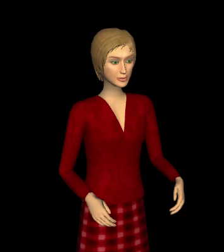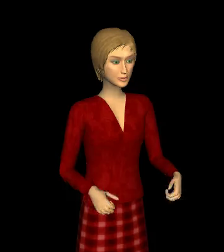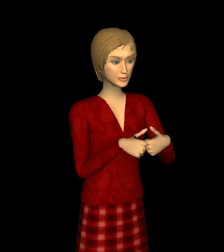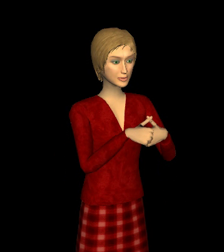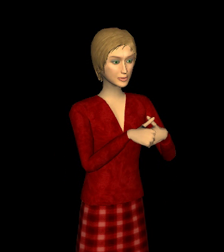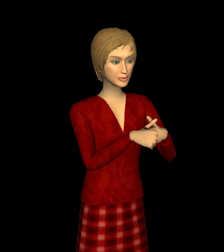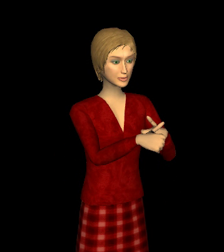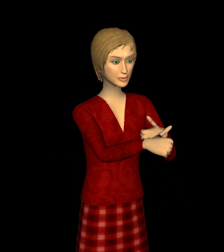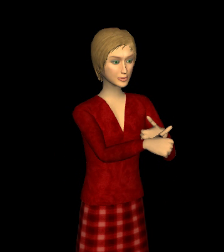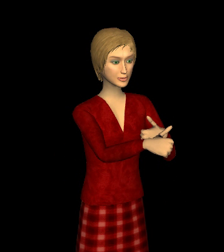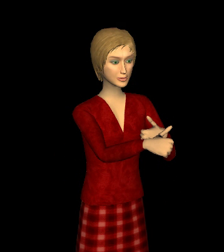مسافة